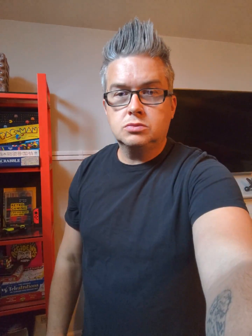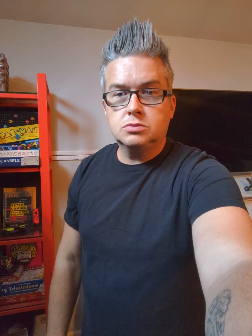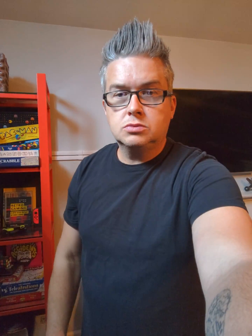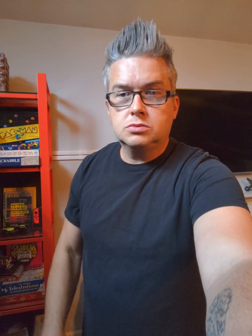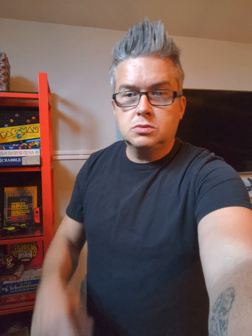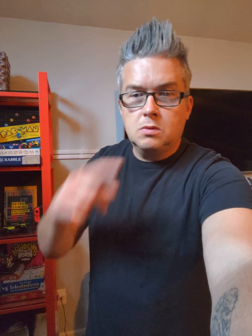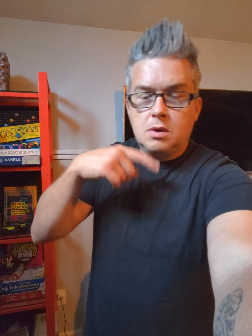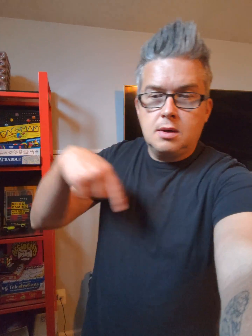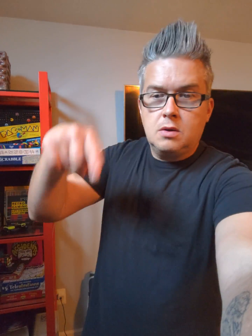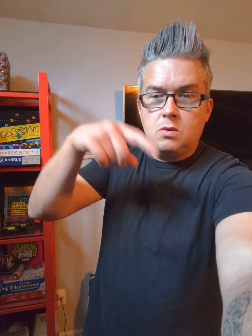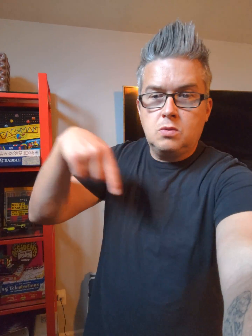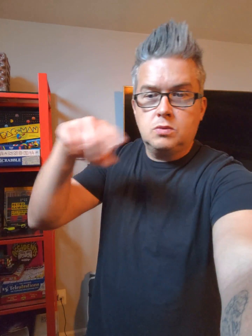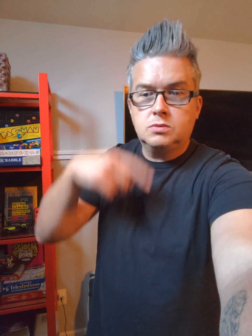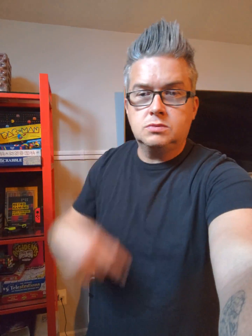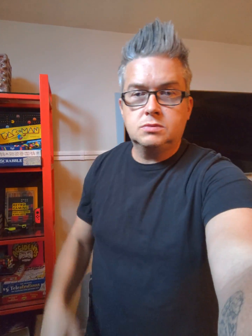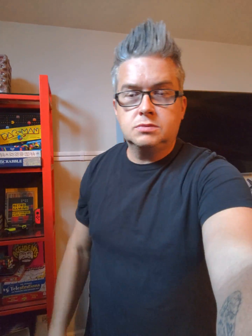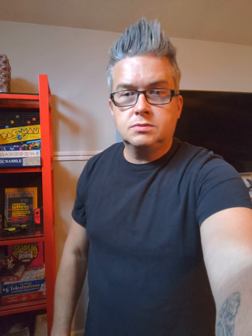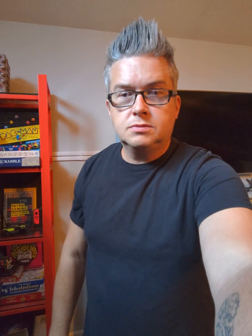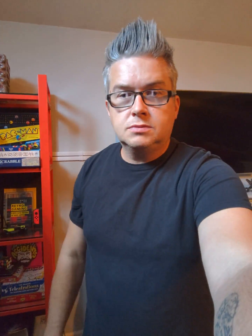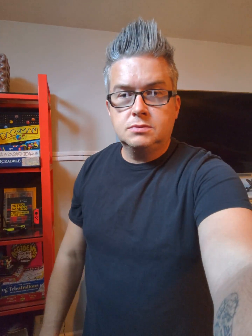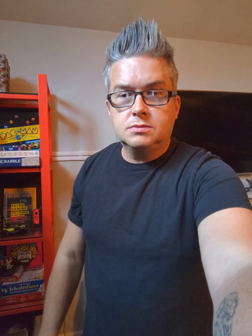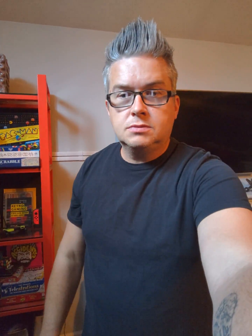around